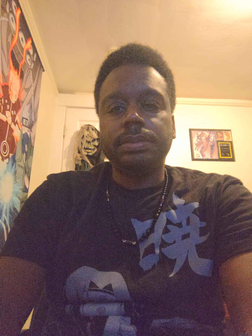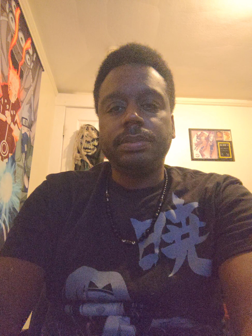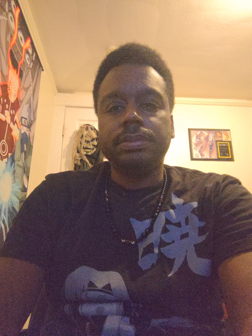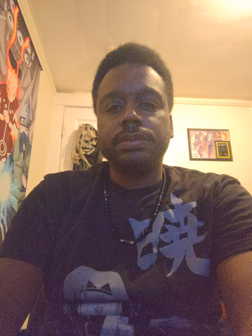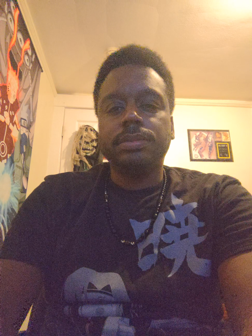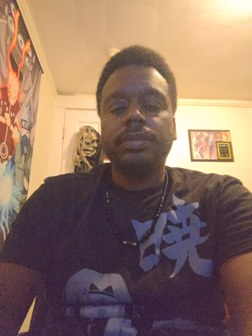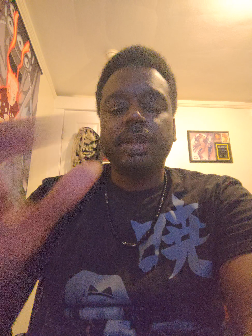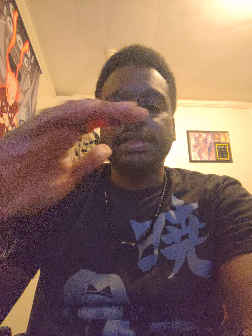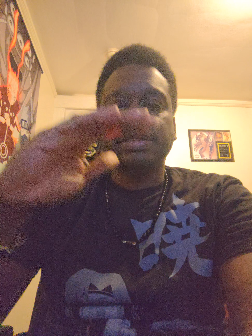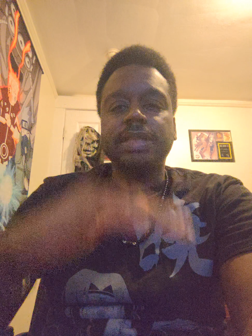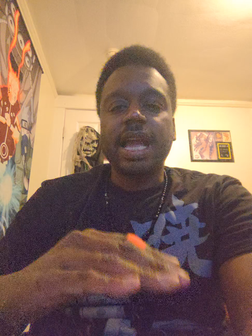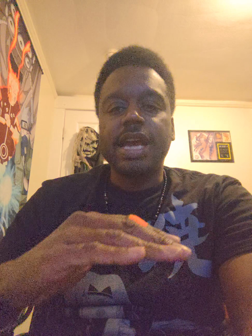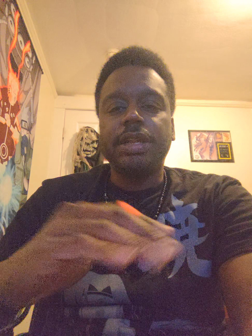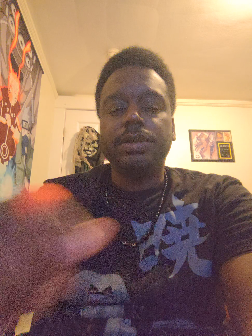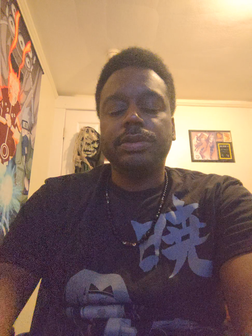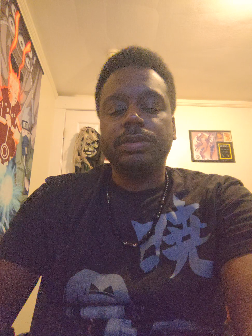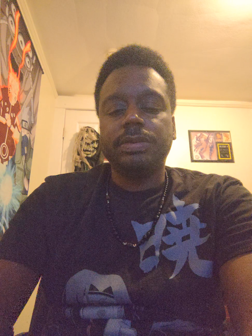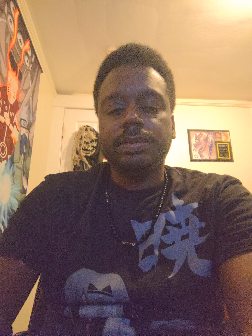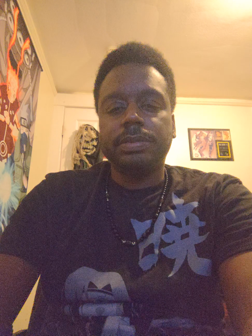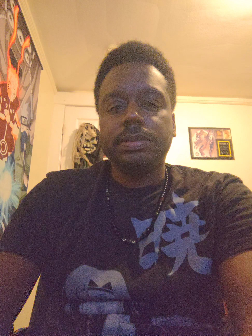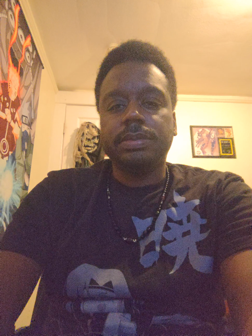child